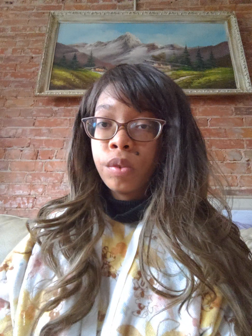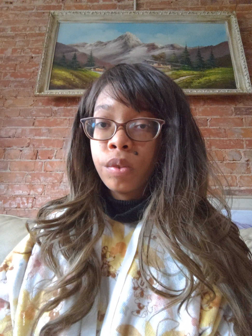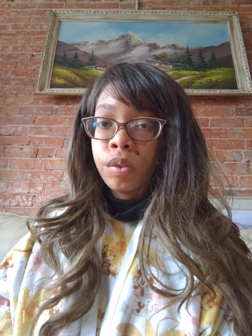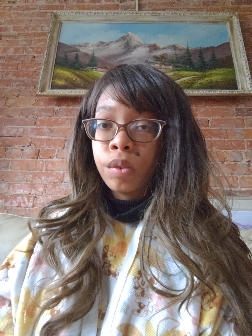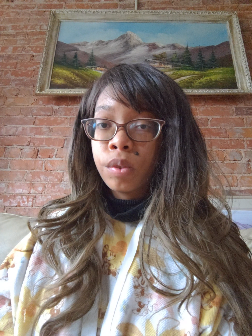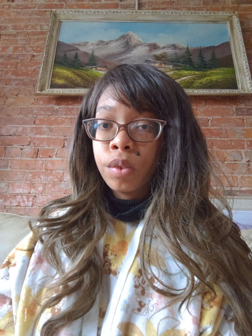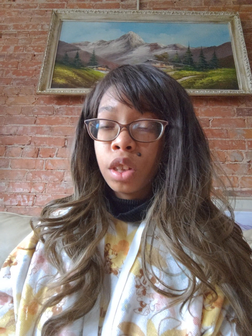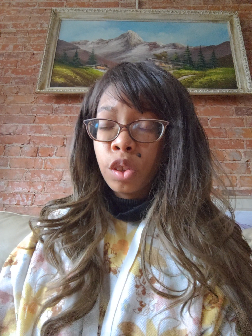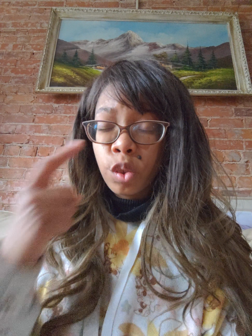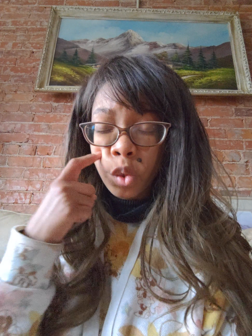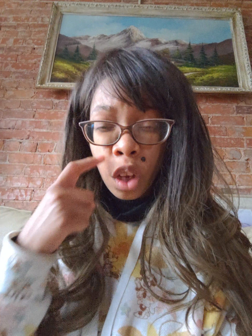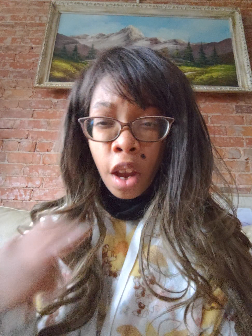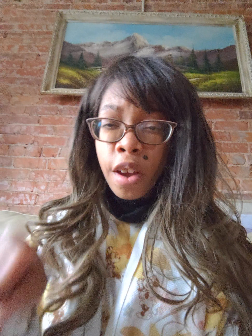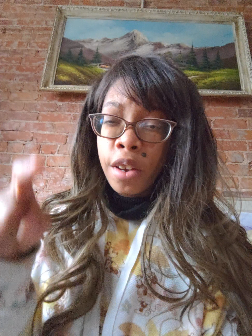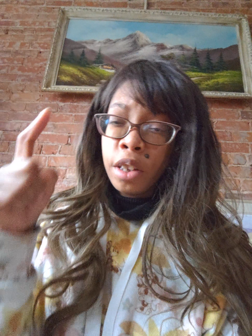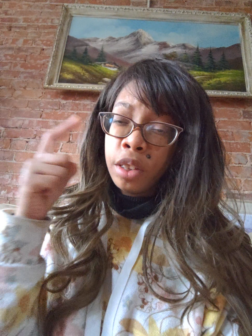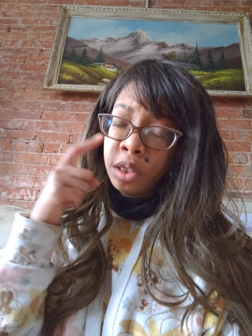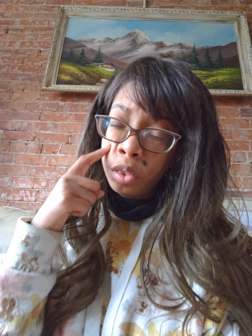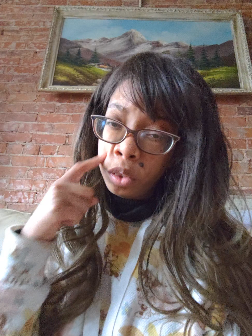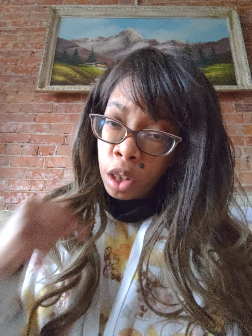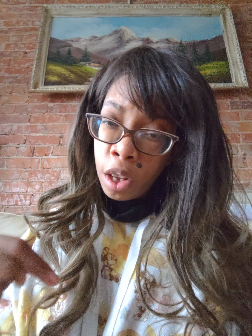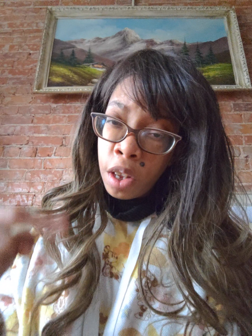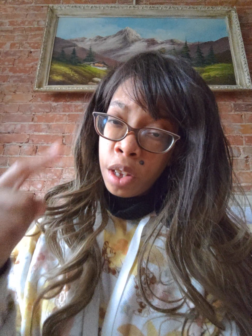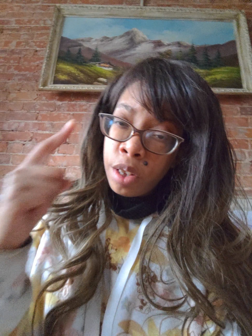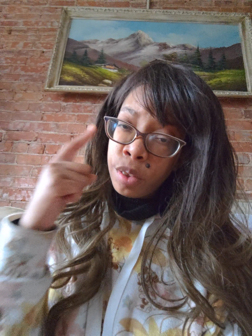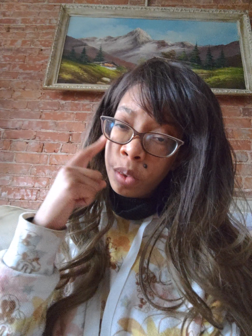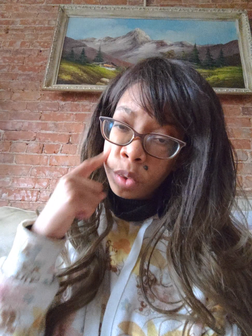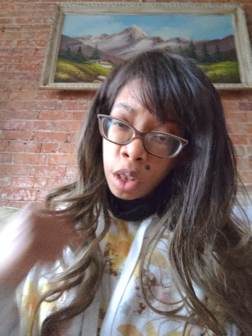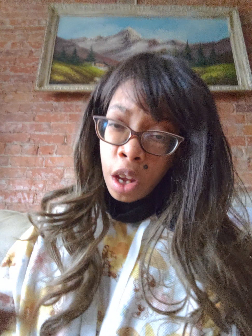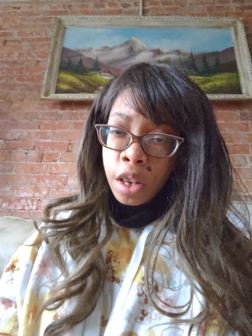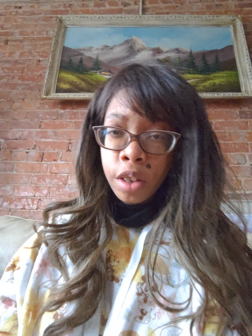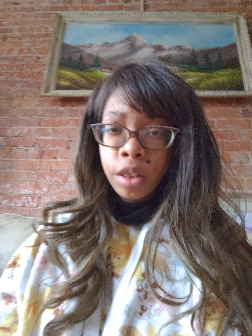cry